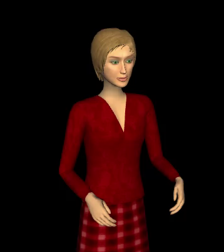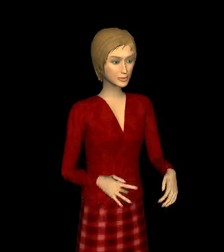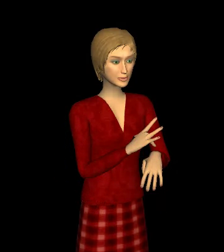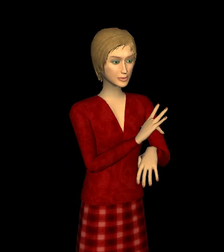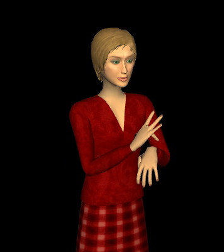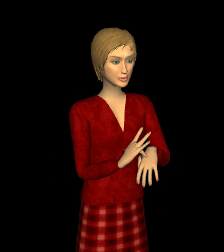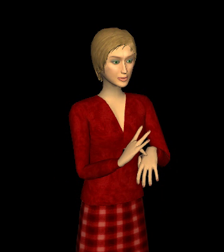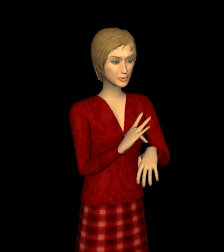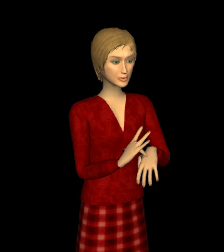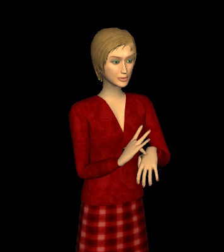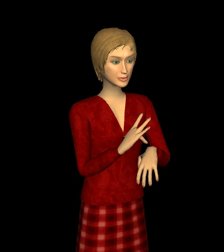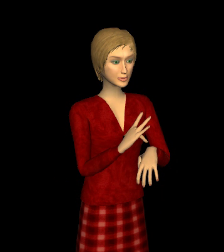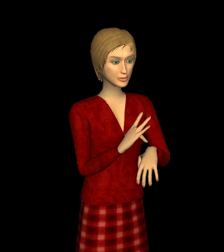يلمس